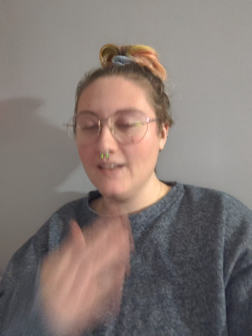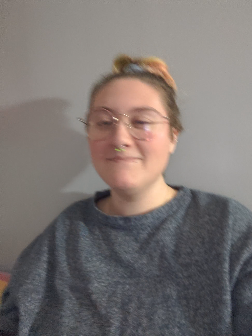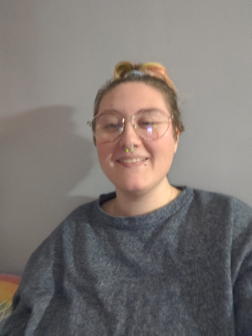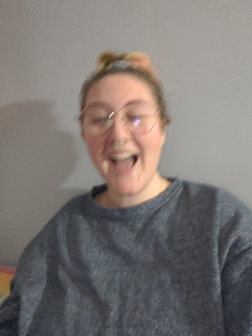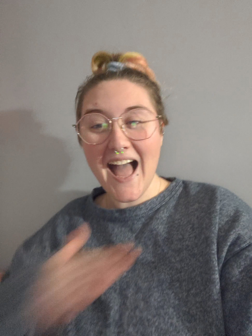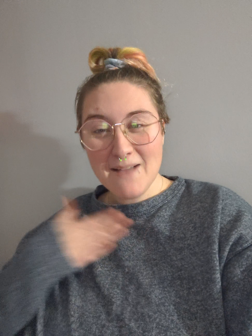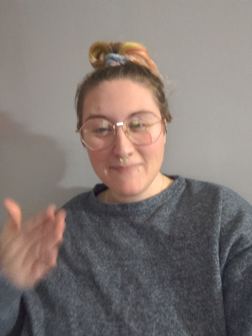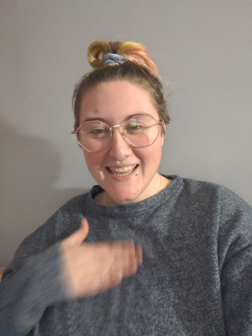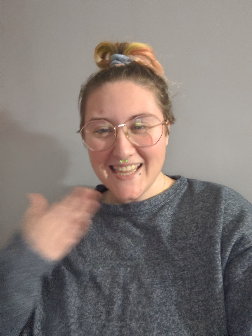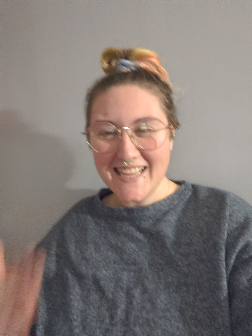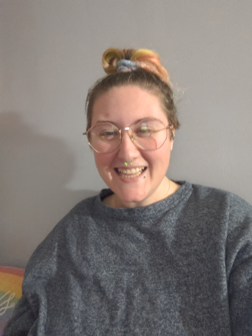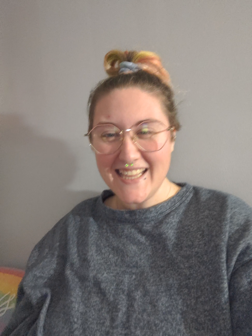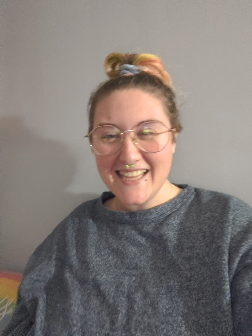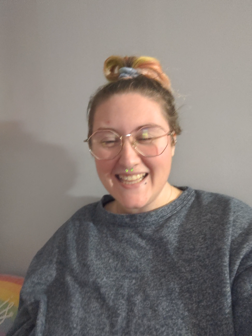happy